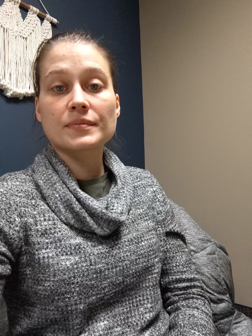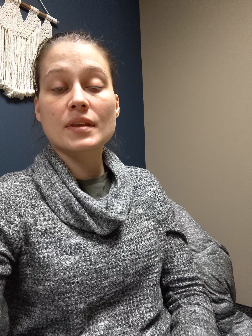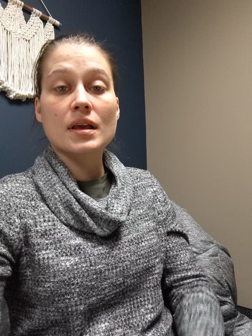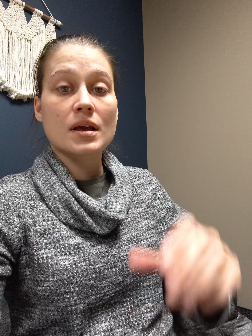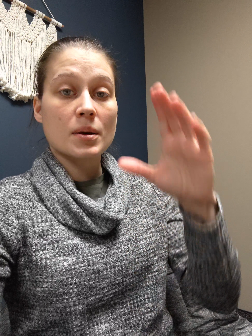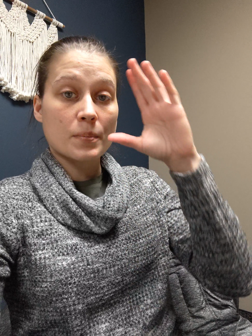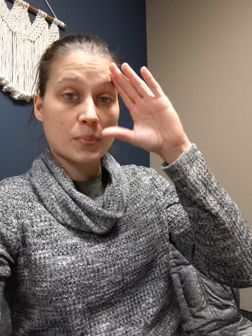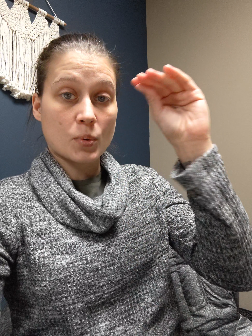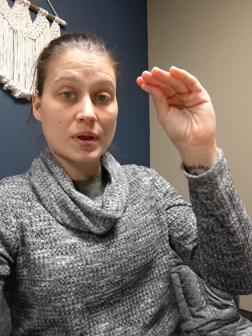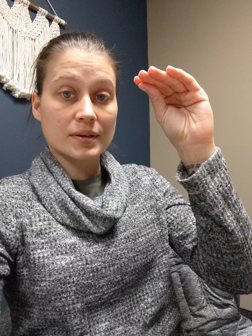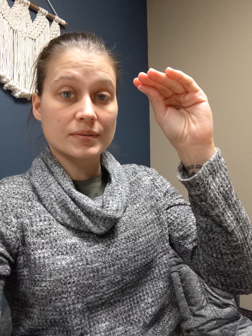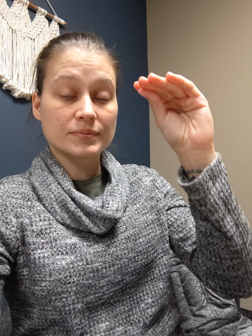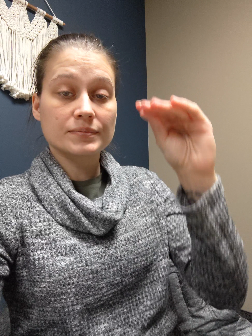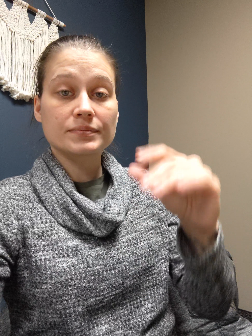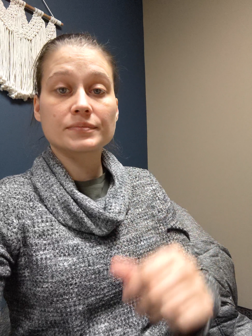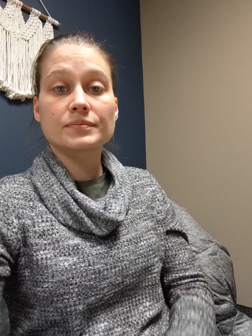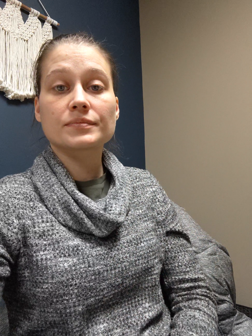boy